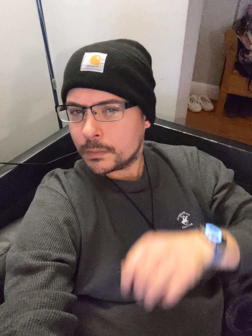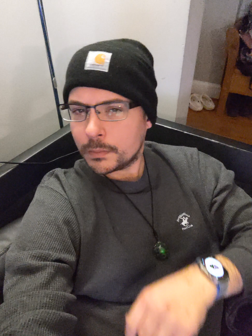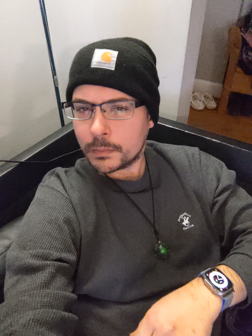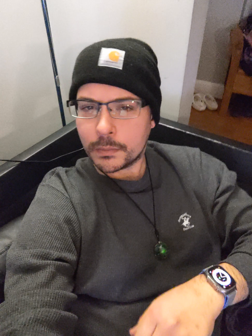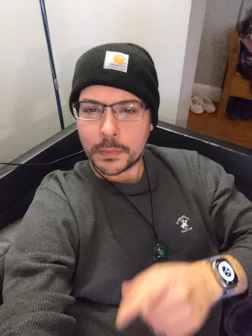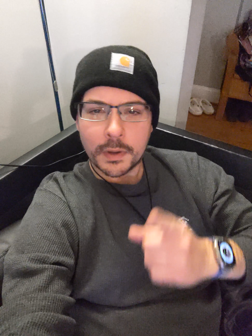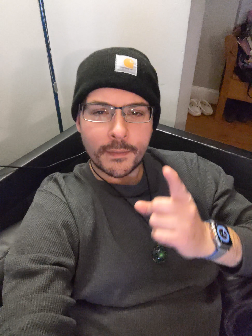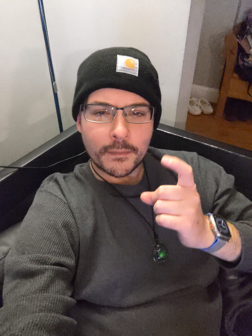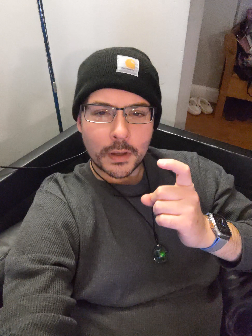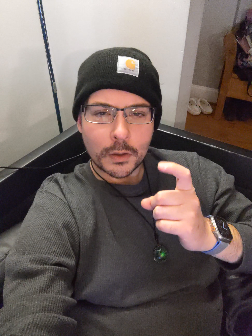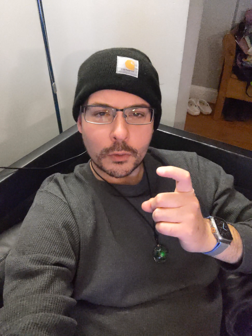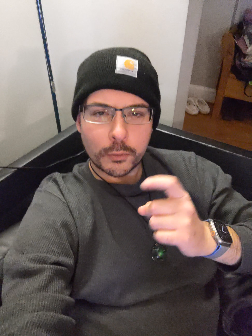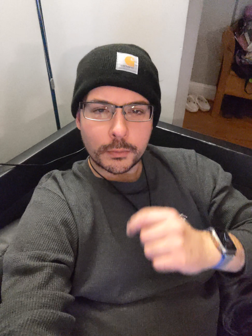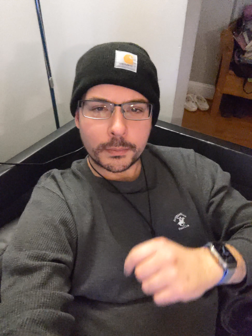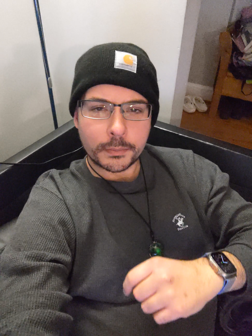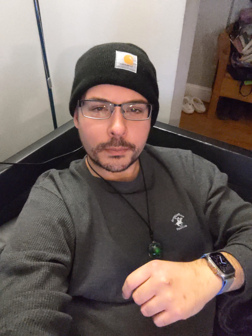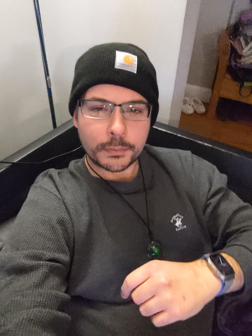finger